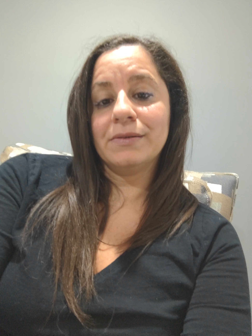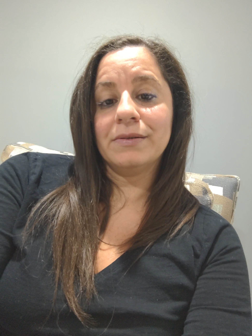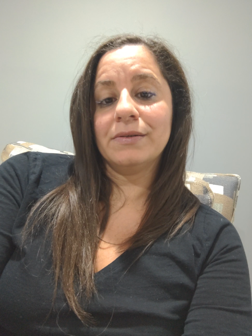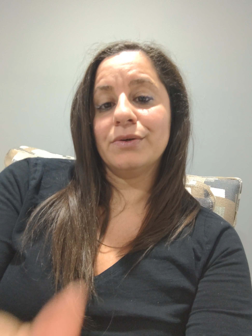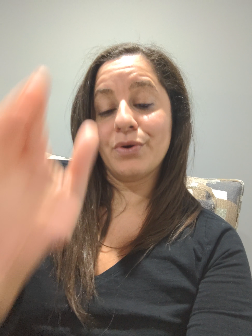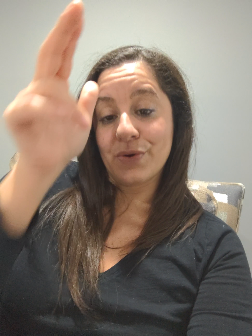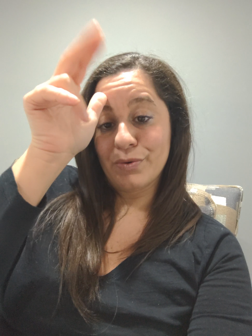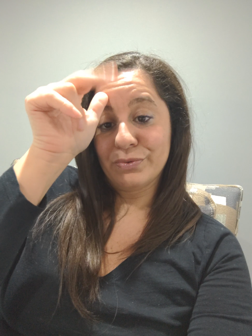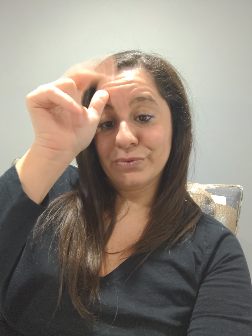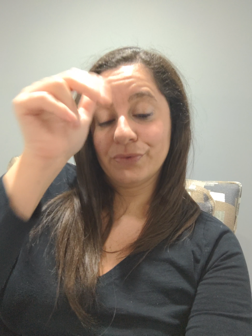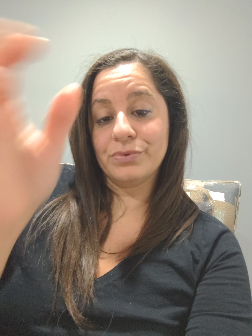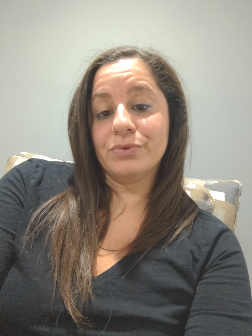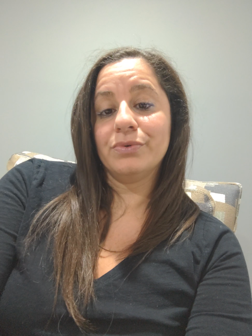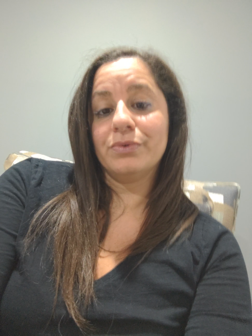horse